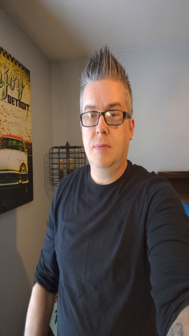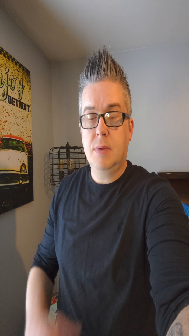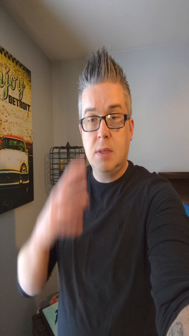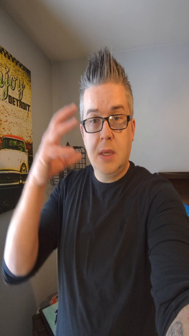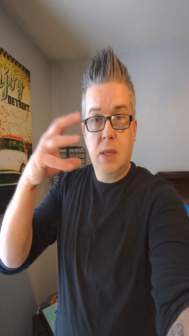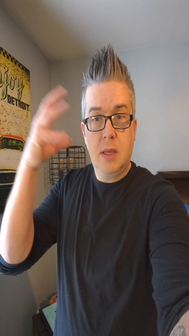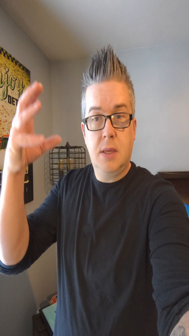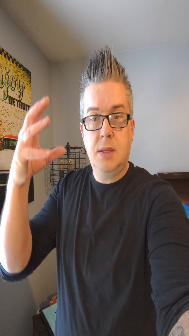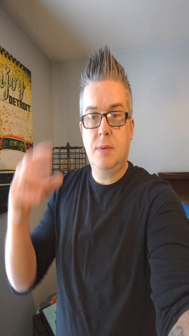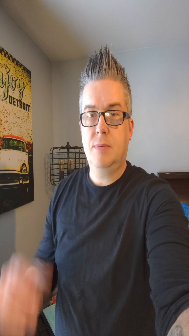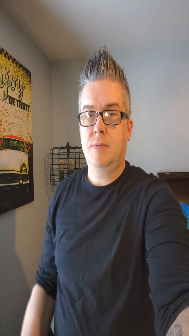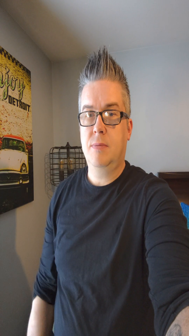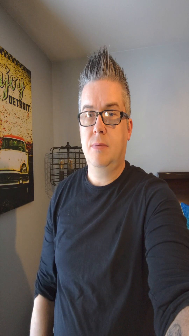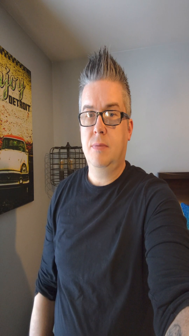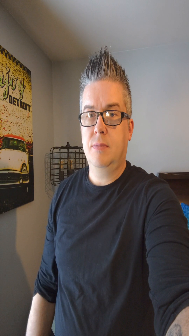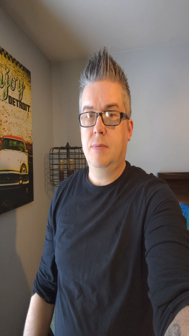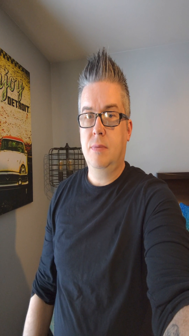cloud